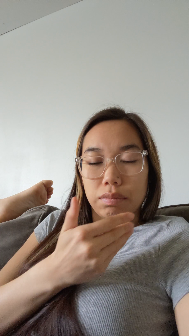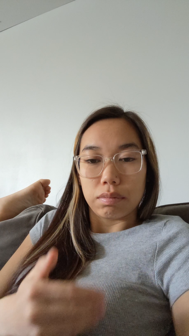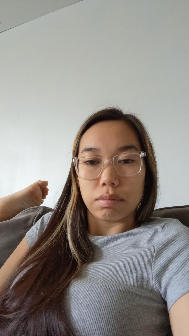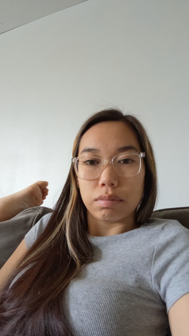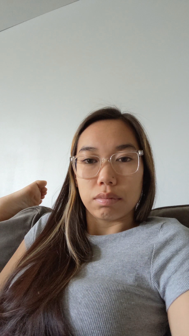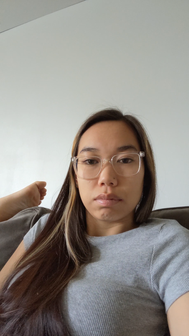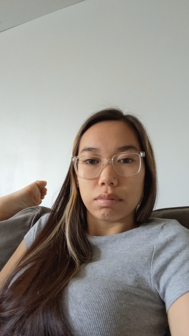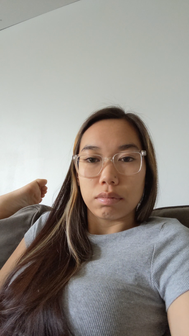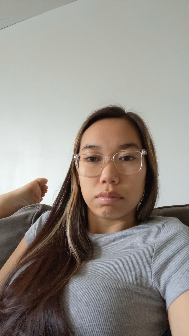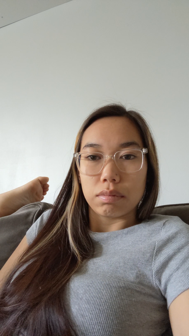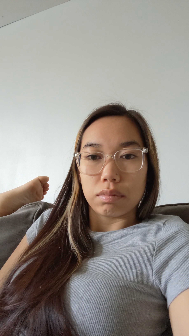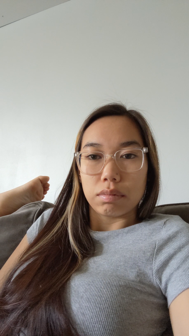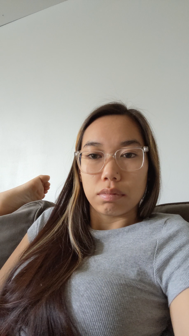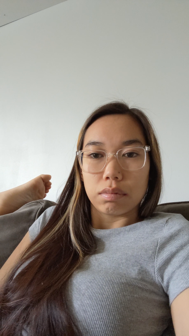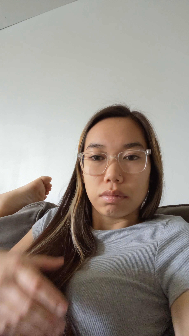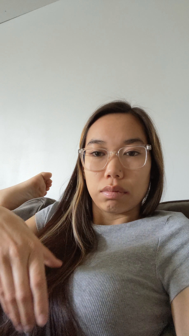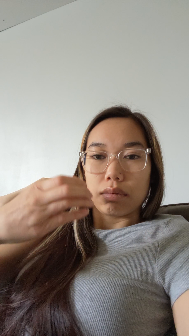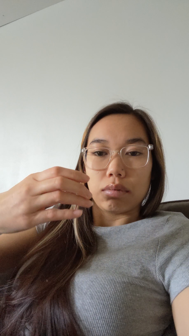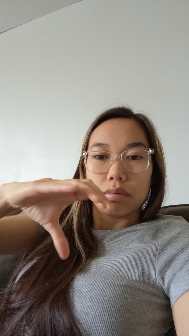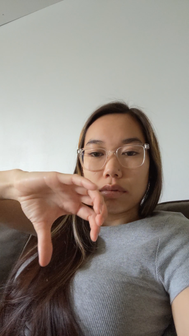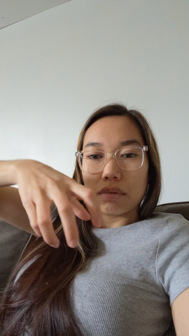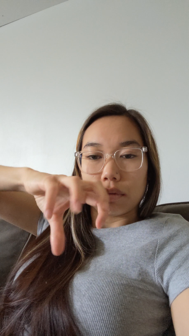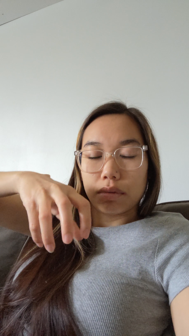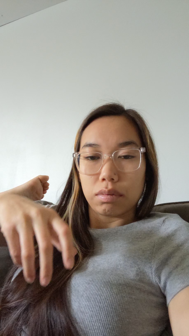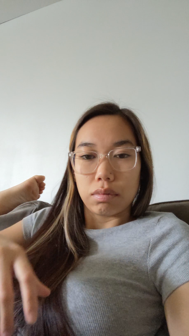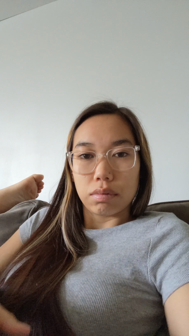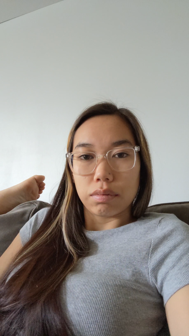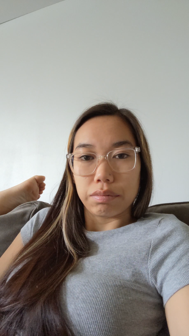jar